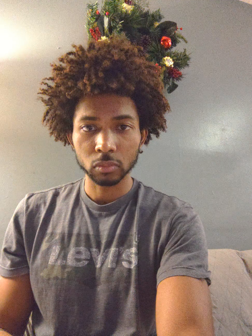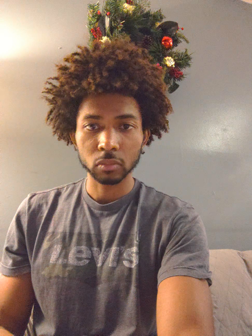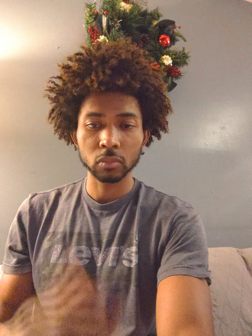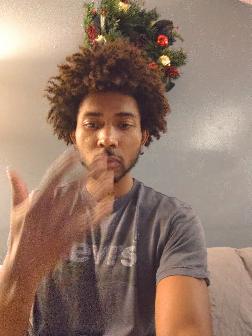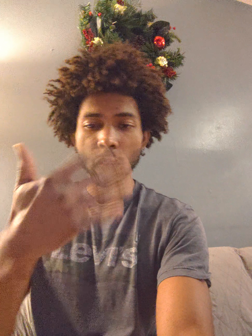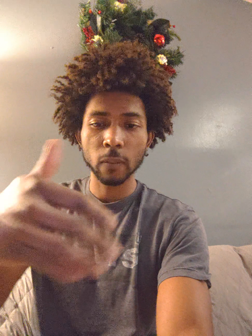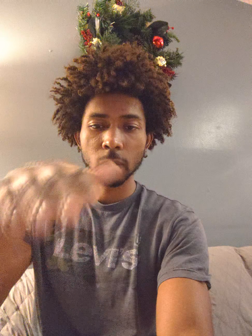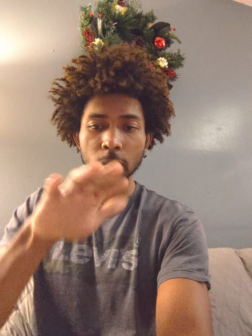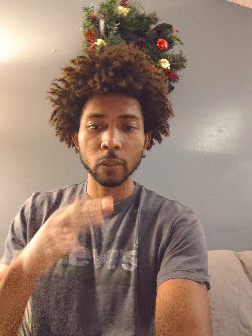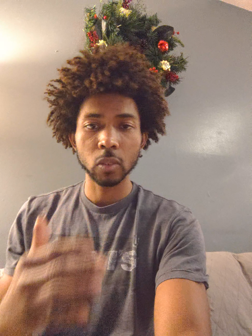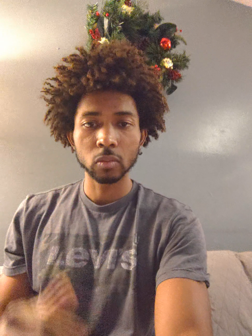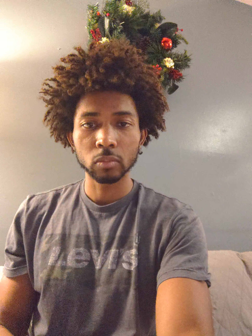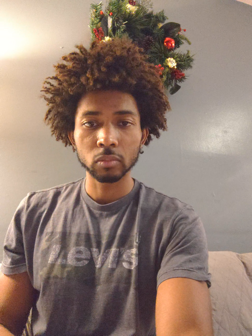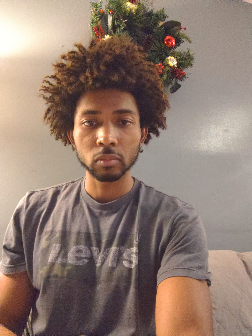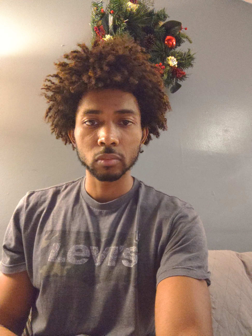mitten